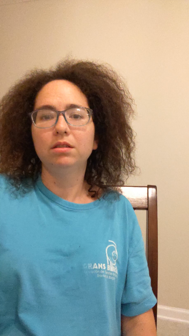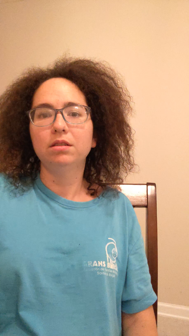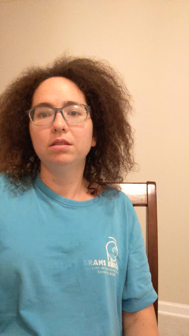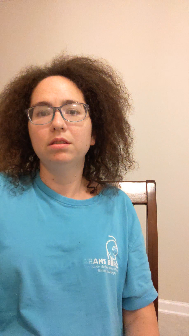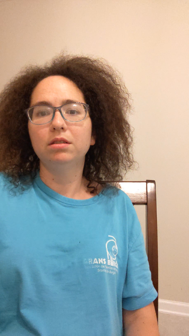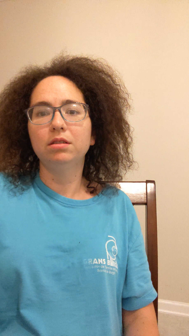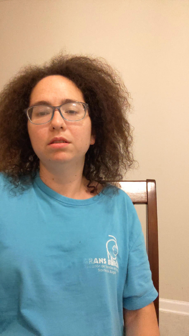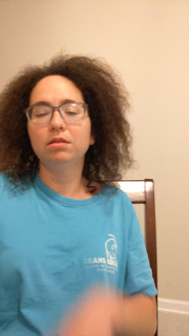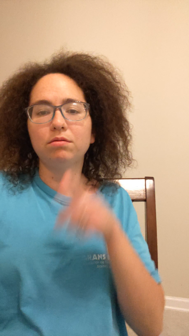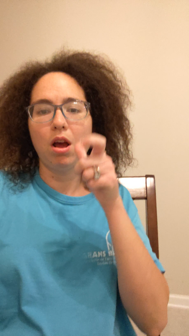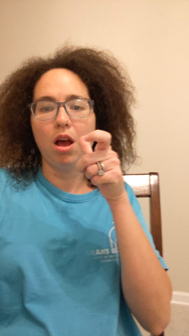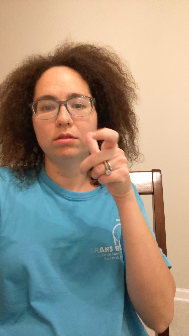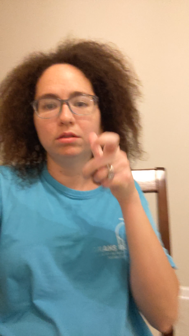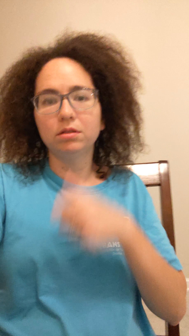run